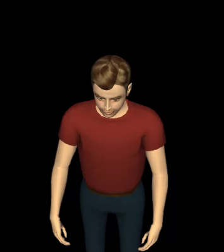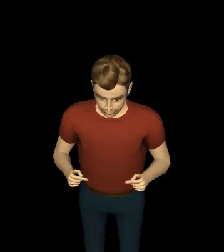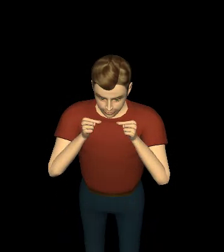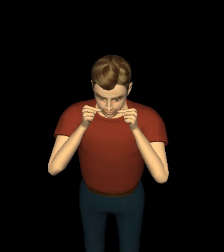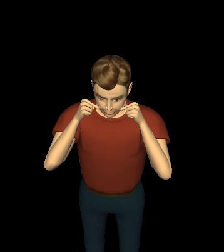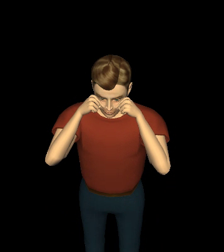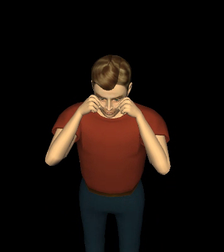يبتسم